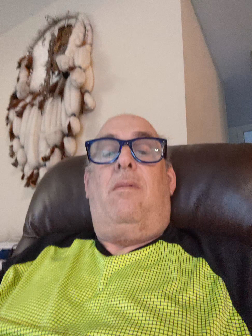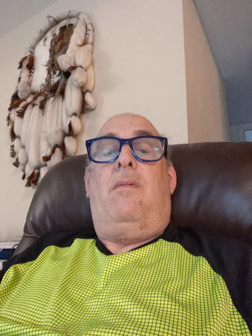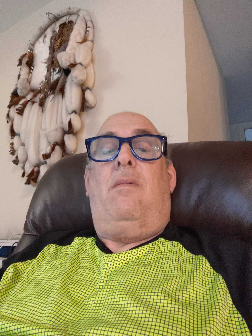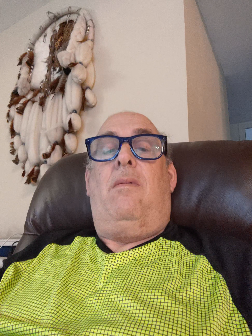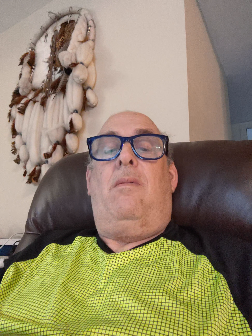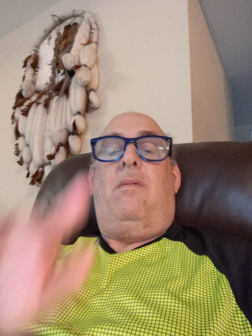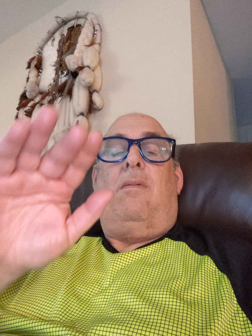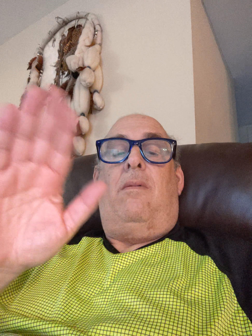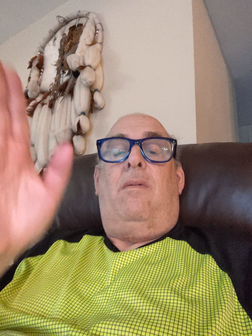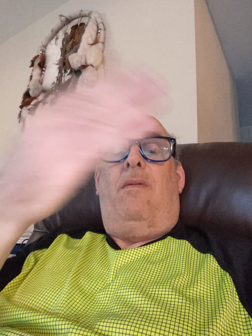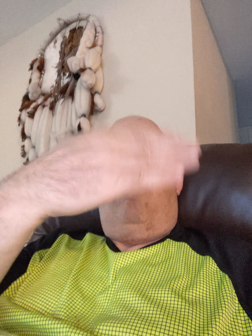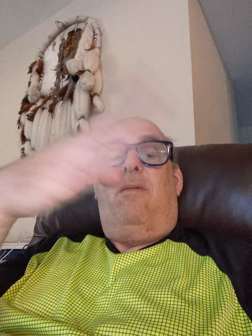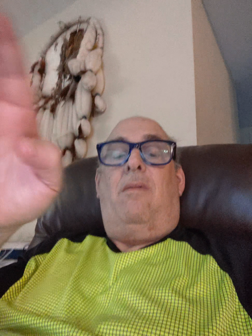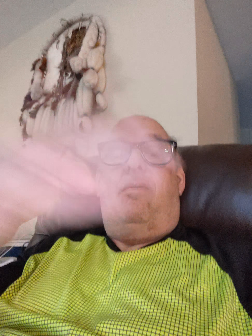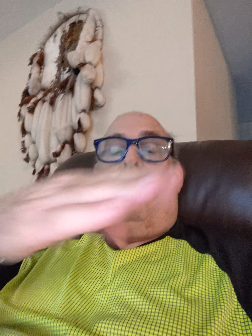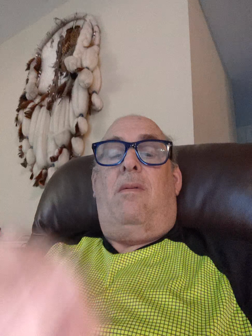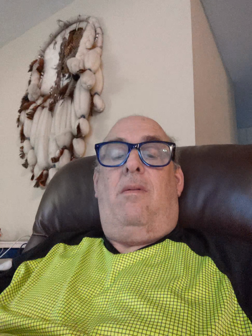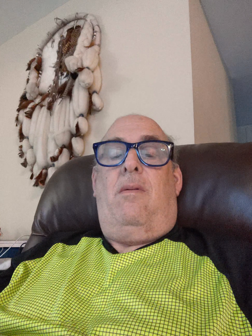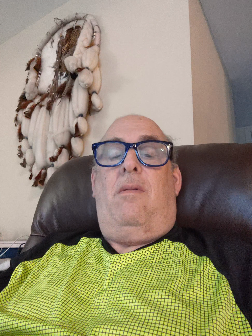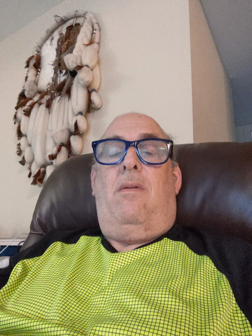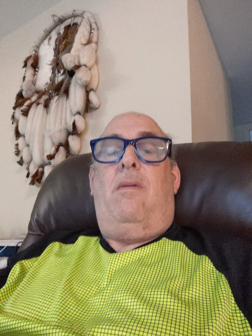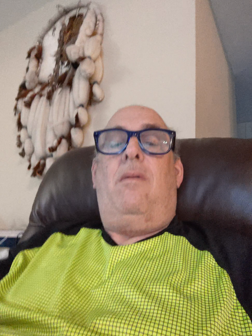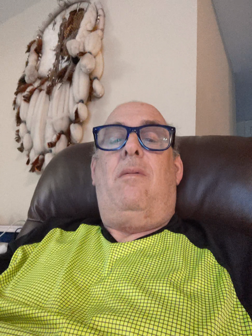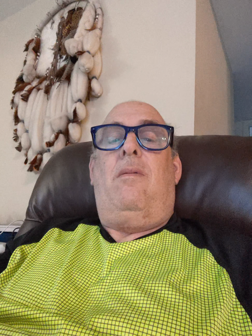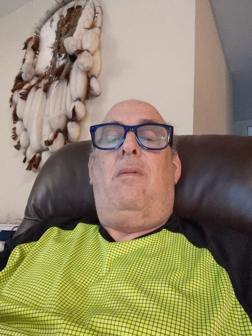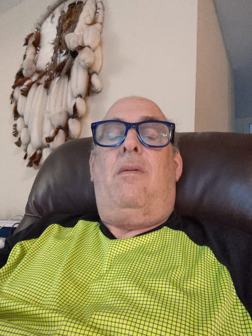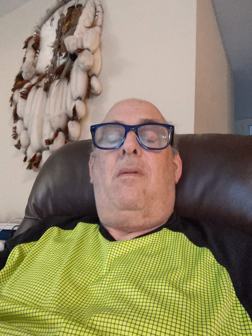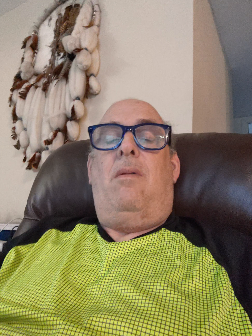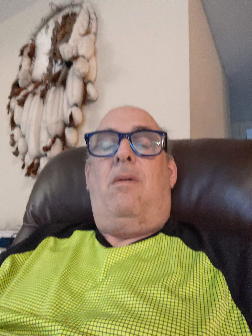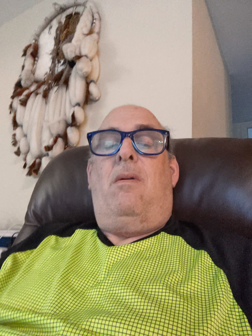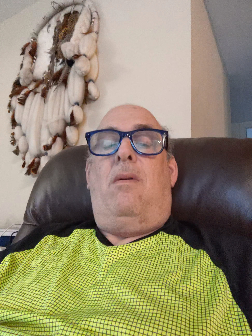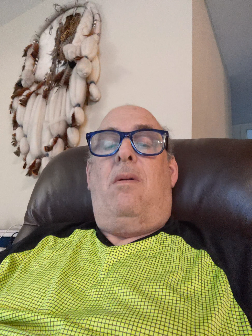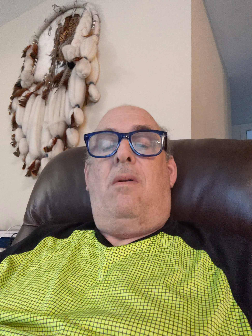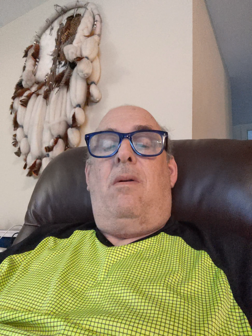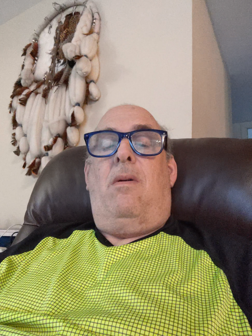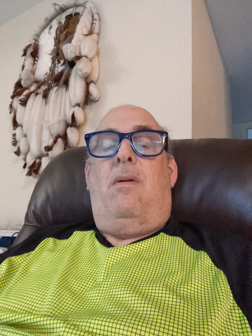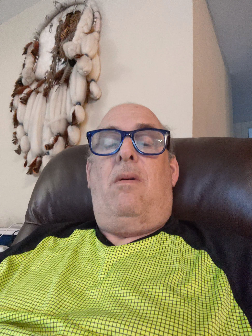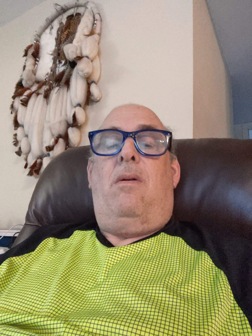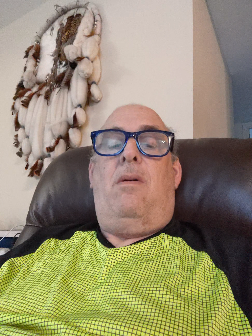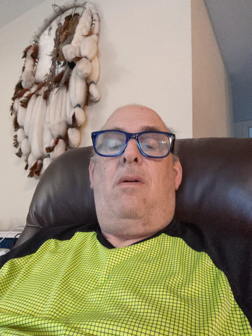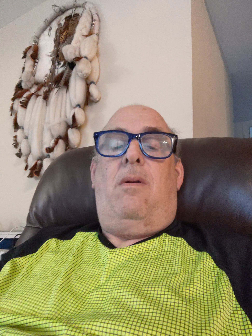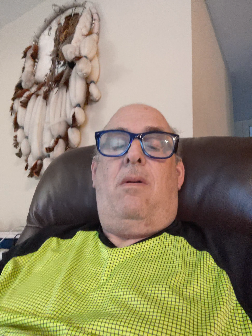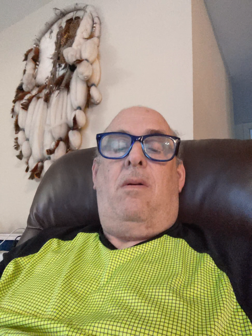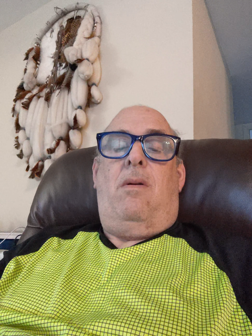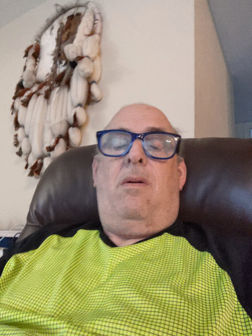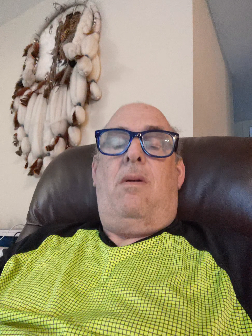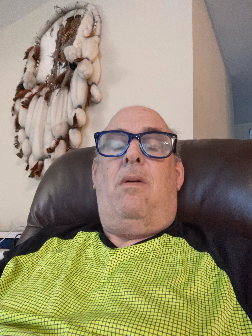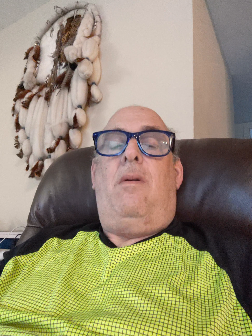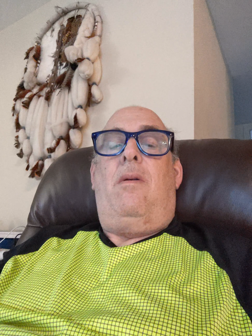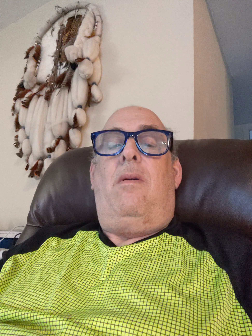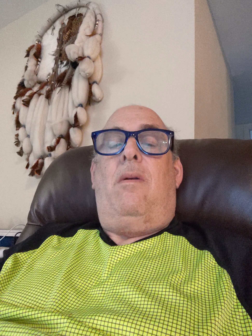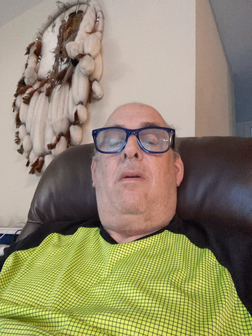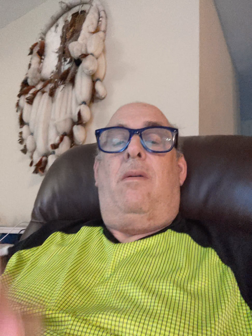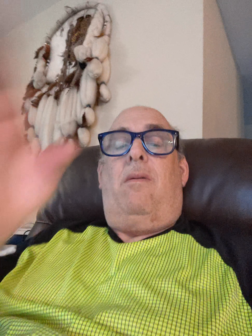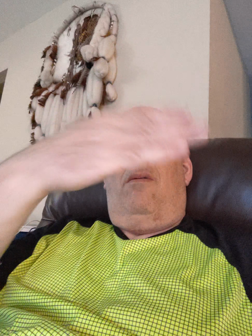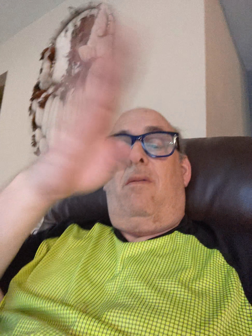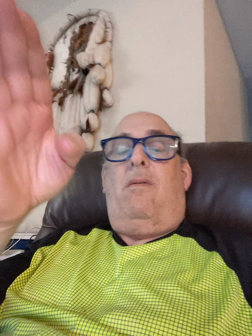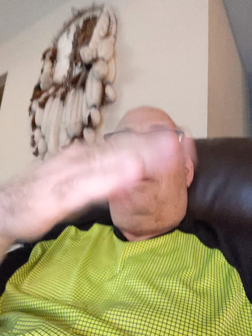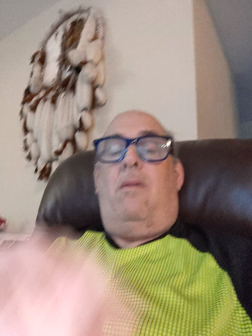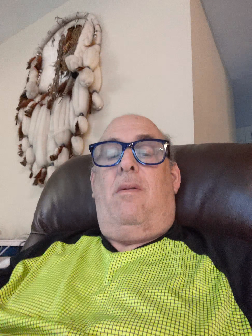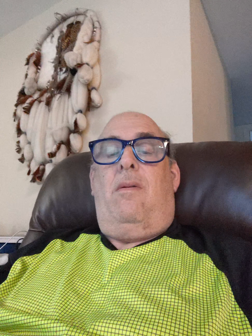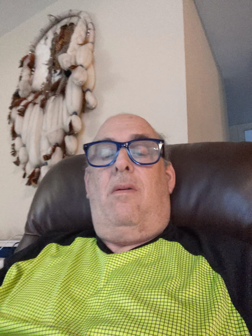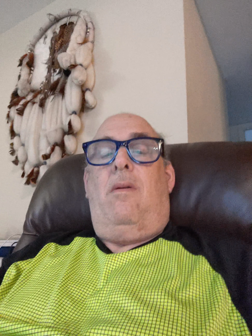flag